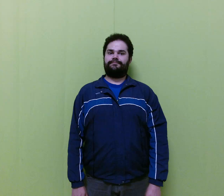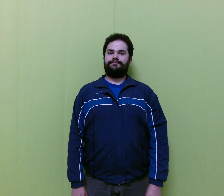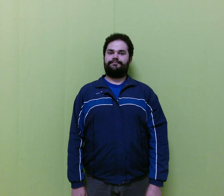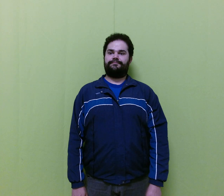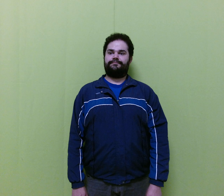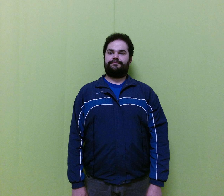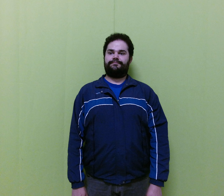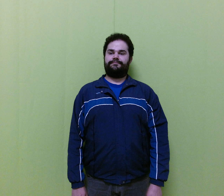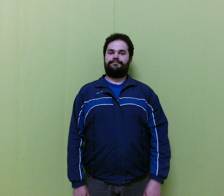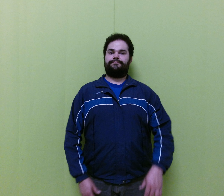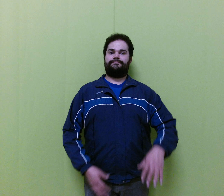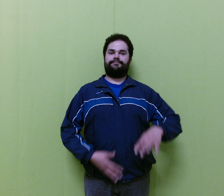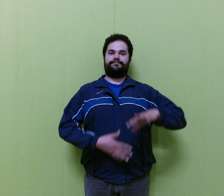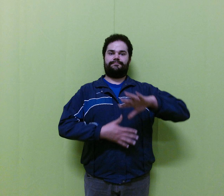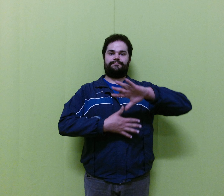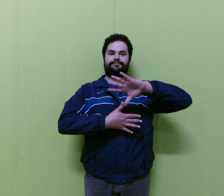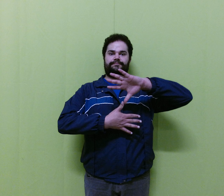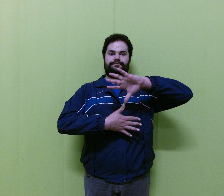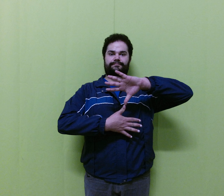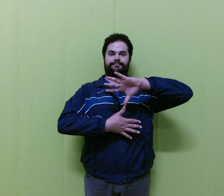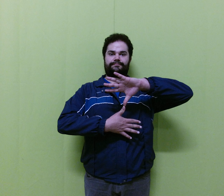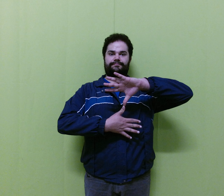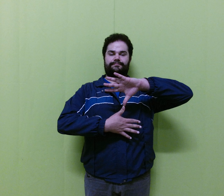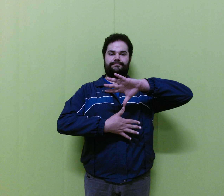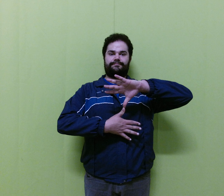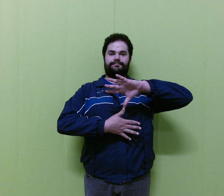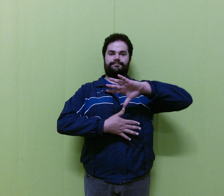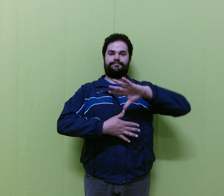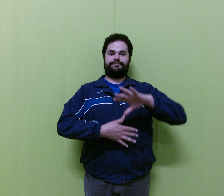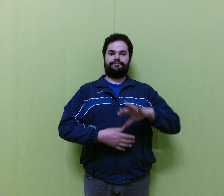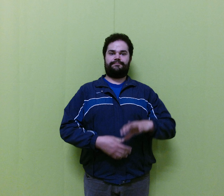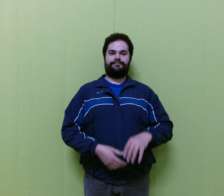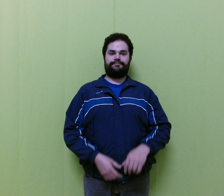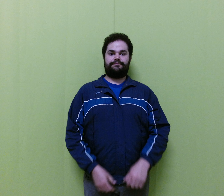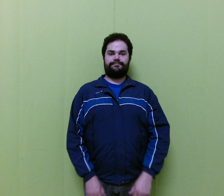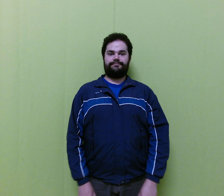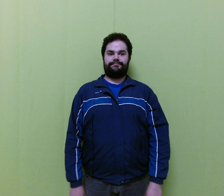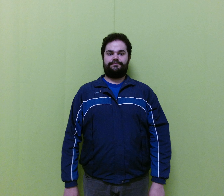América